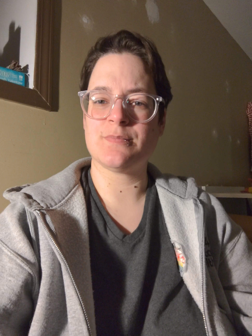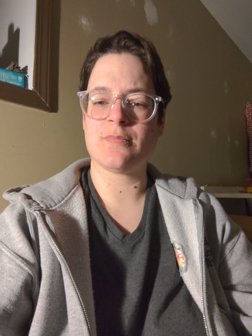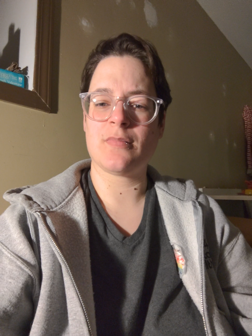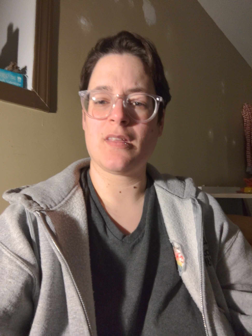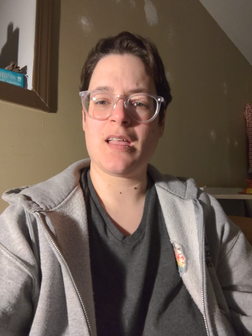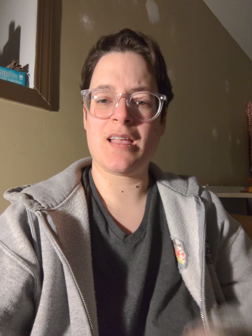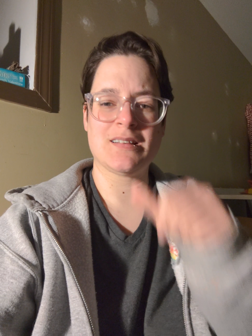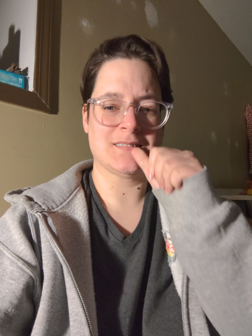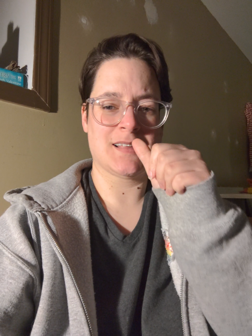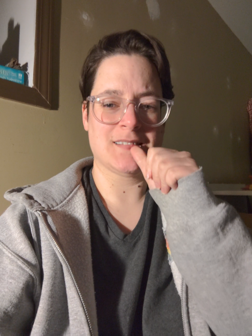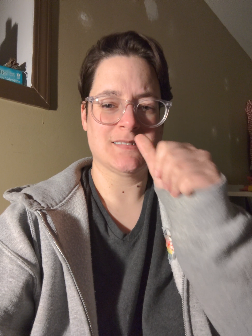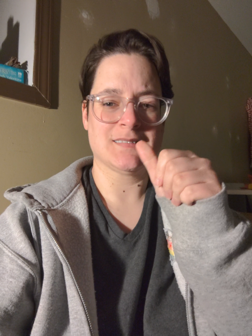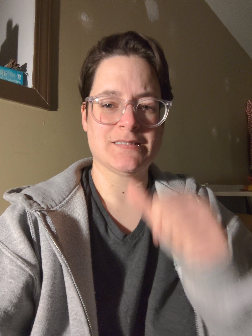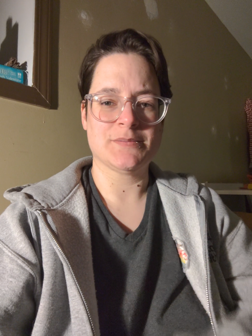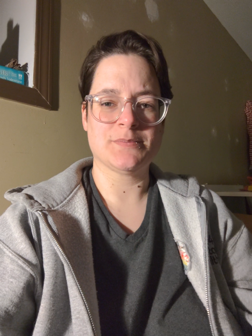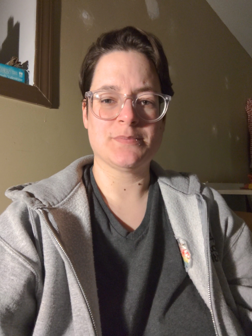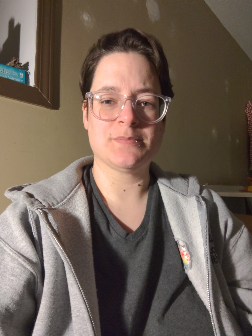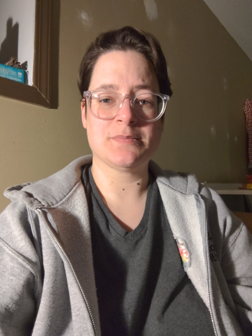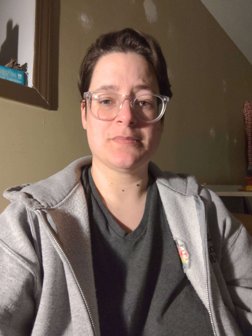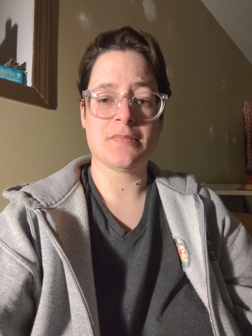nuts